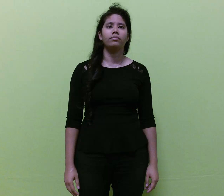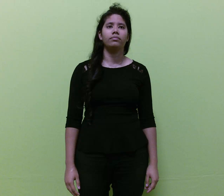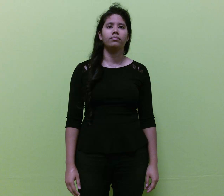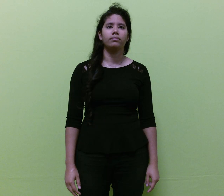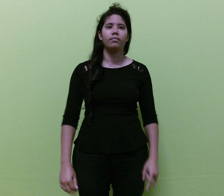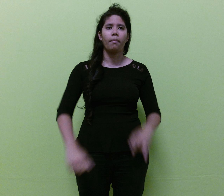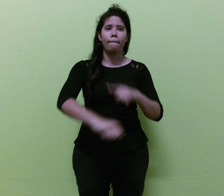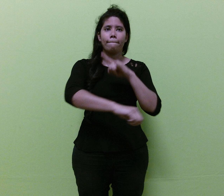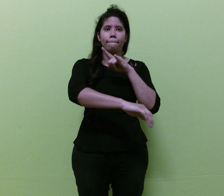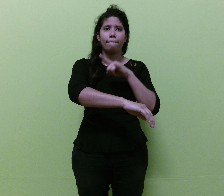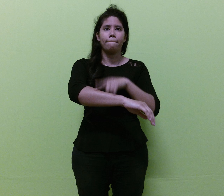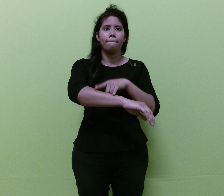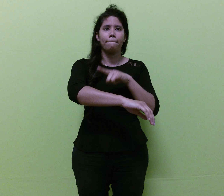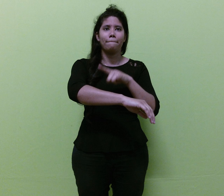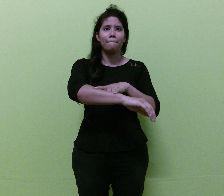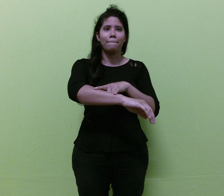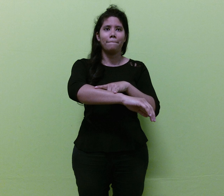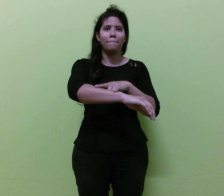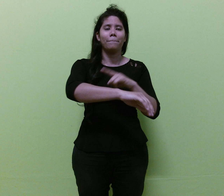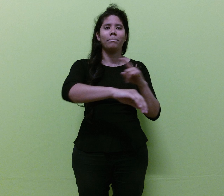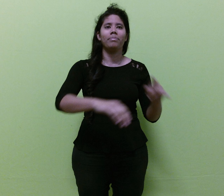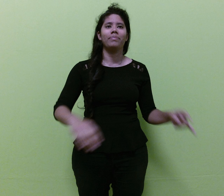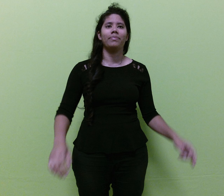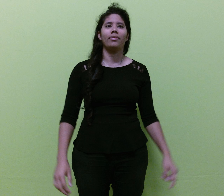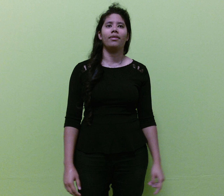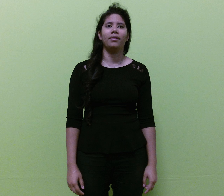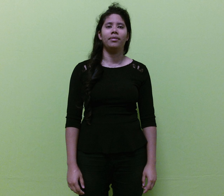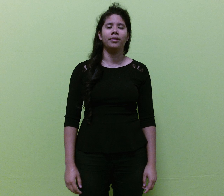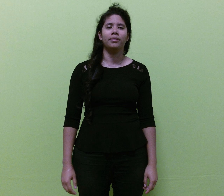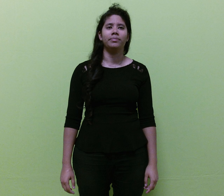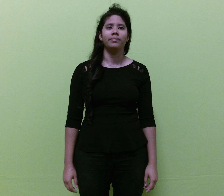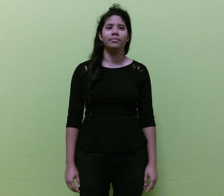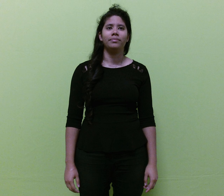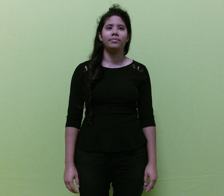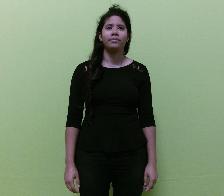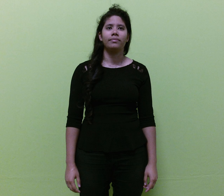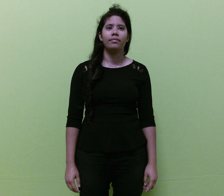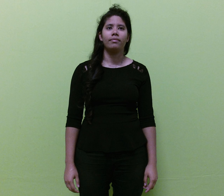banheiro